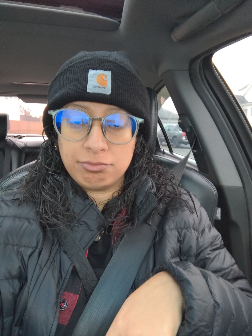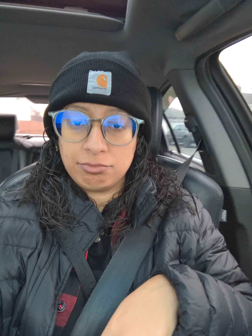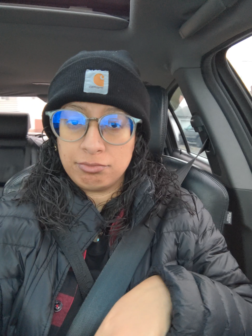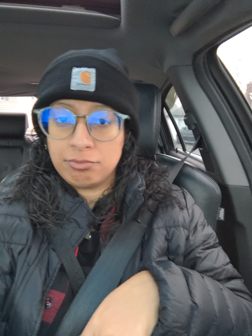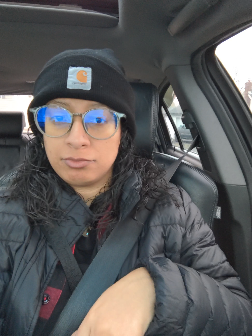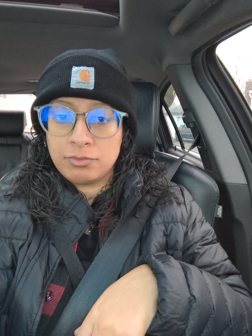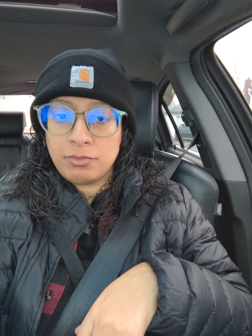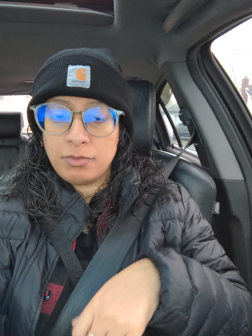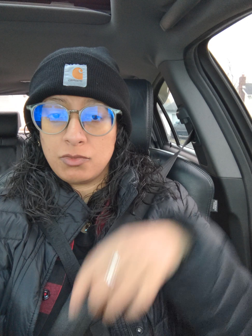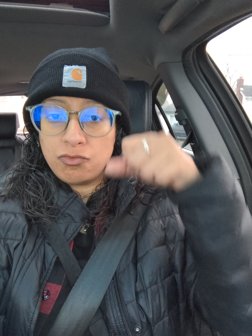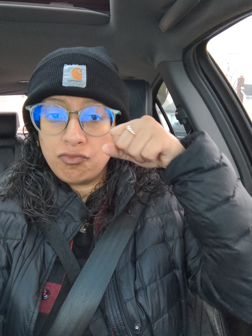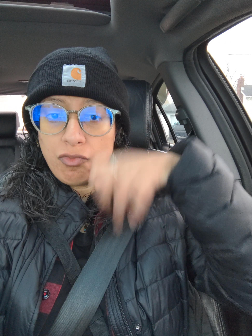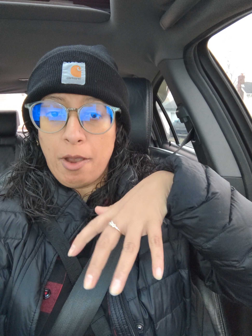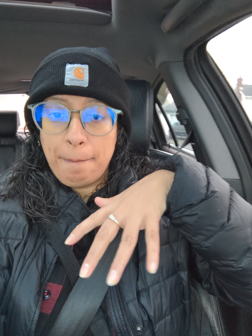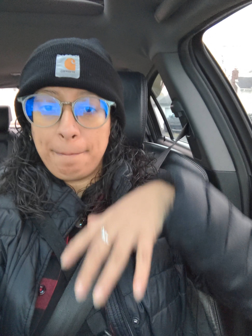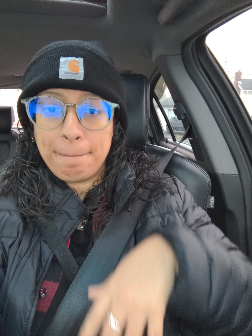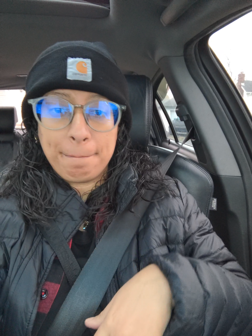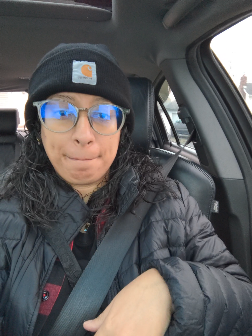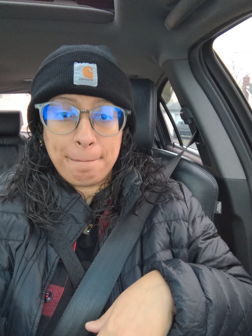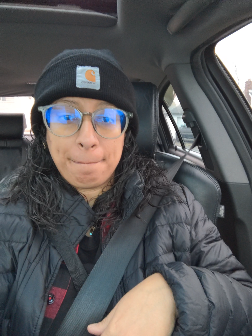drop